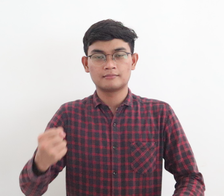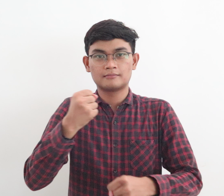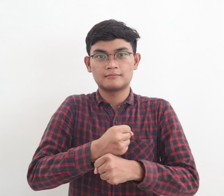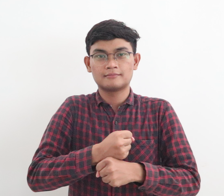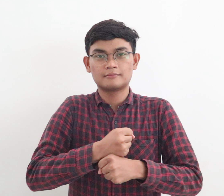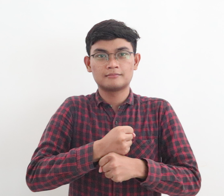G